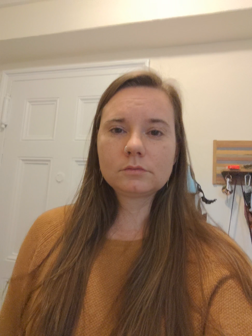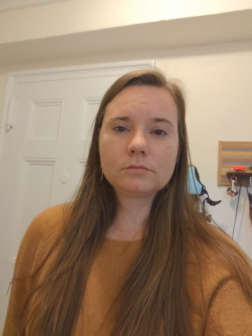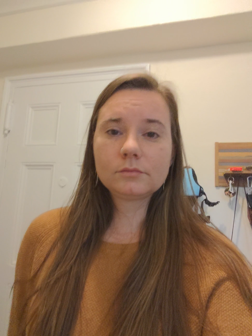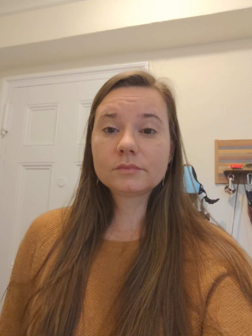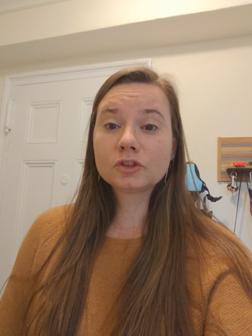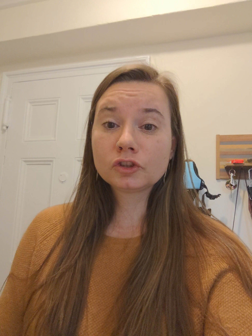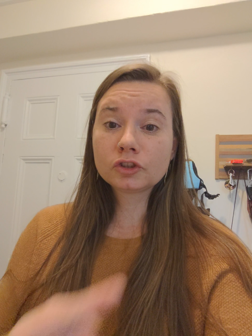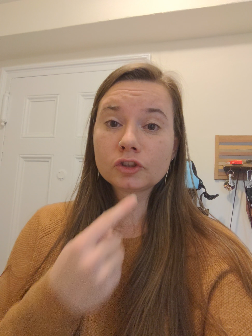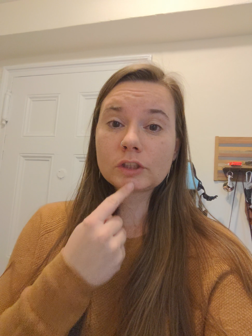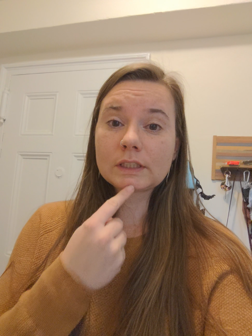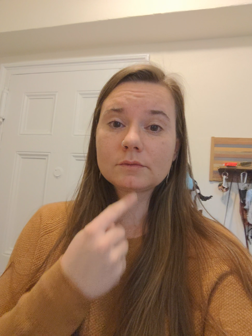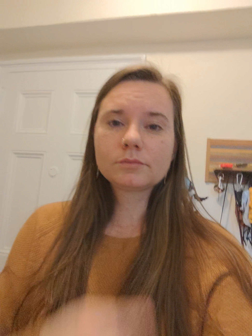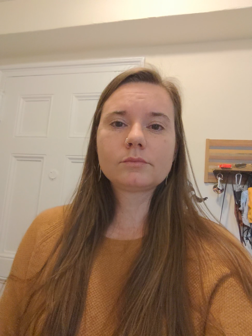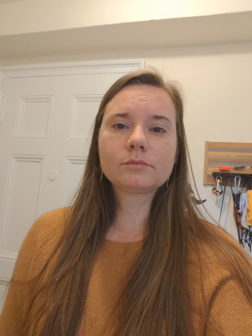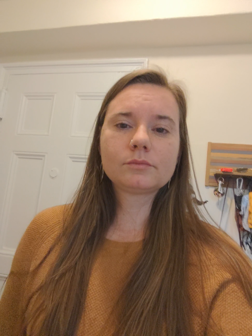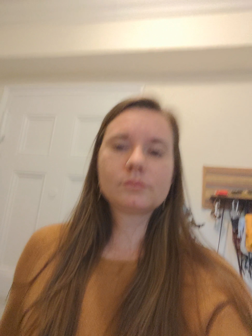chin